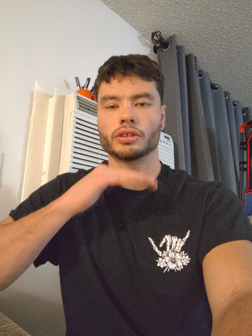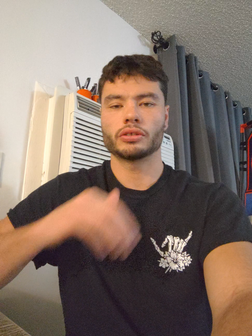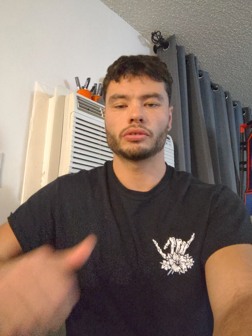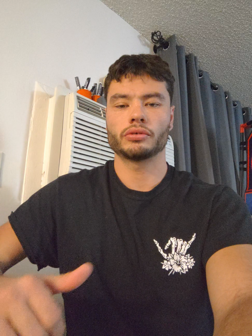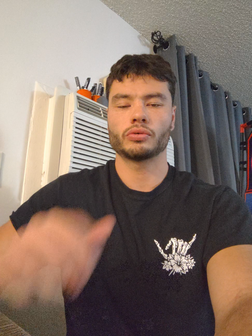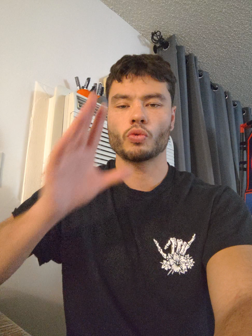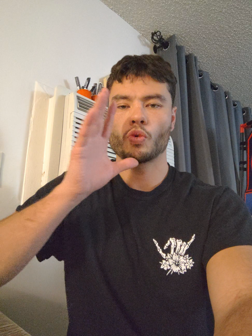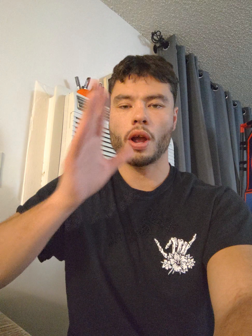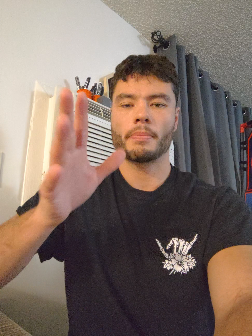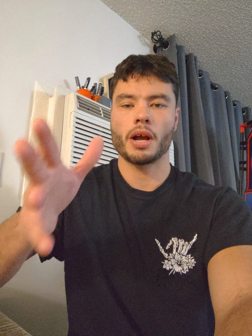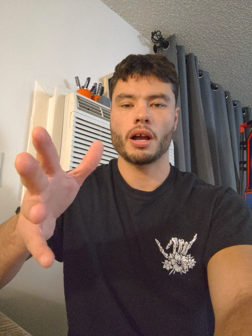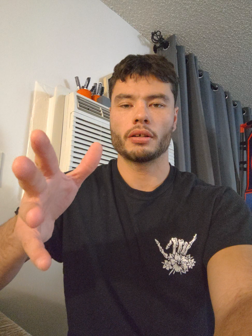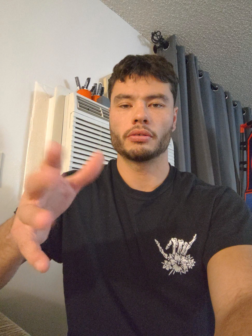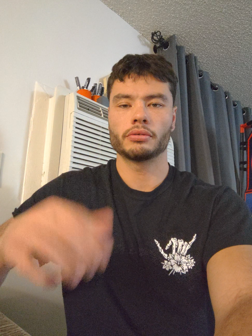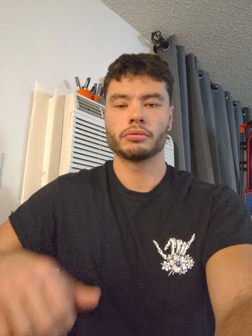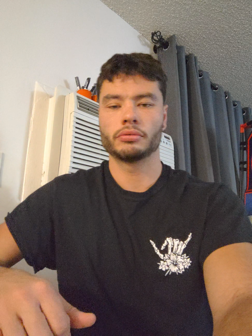grandma